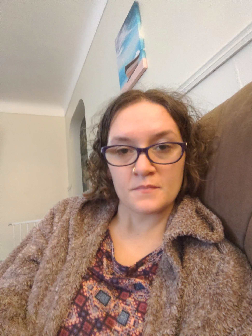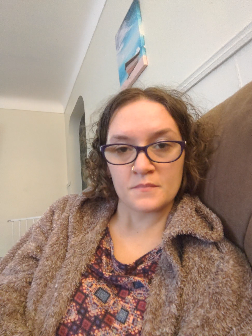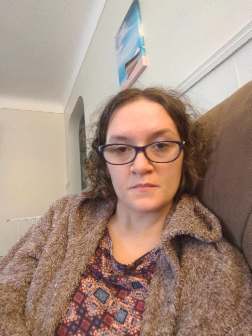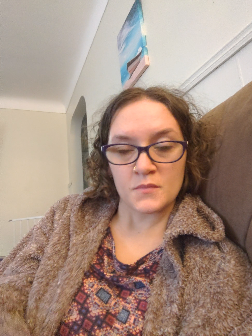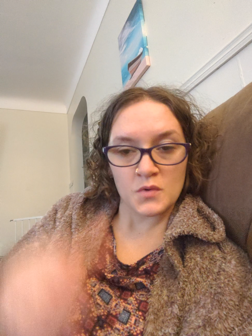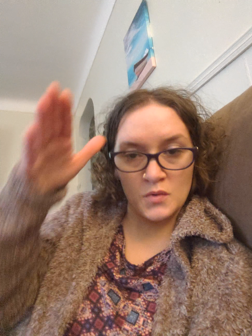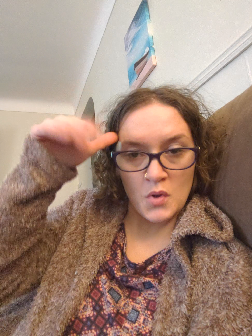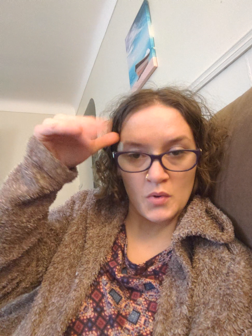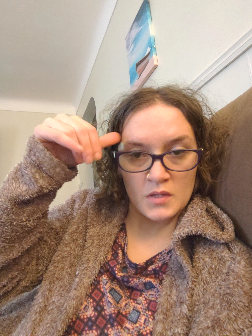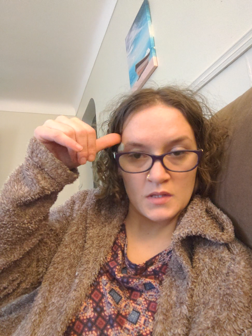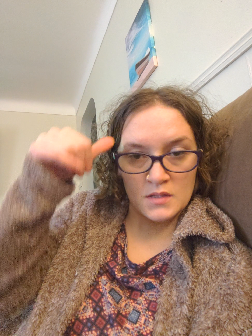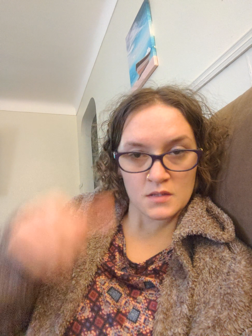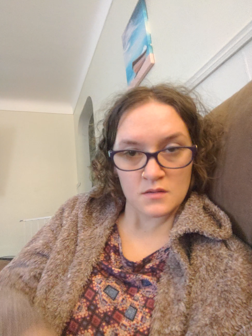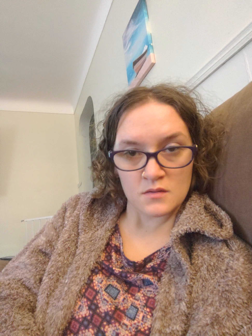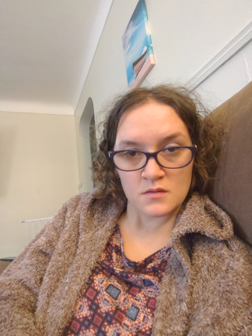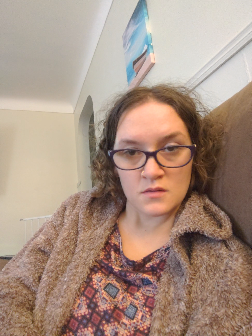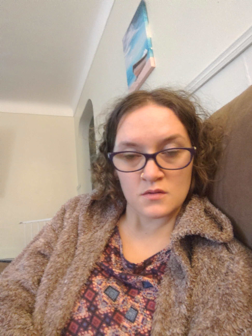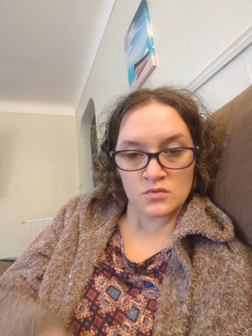donkey